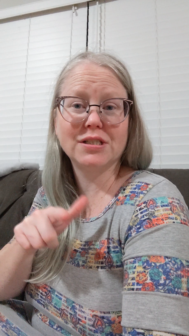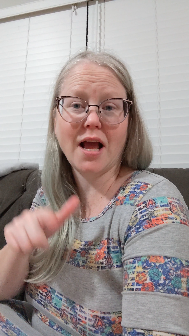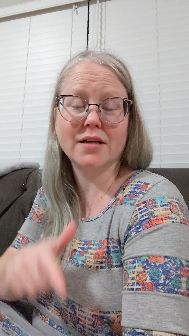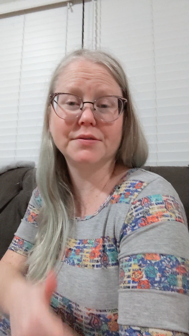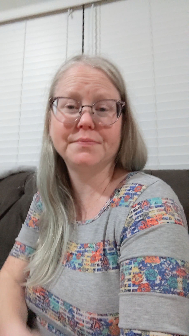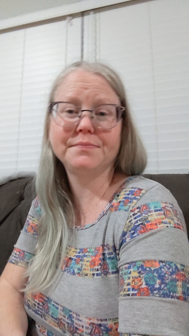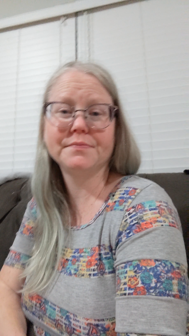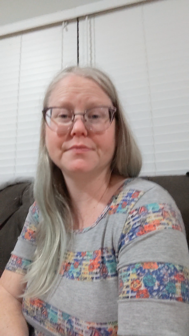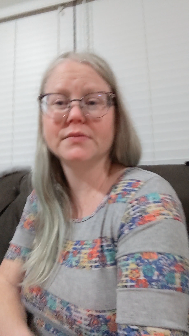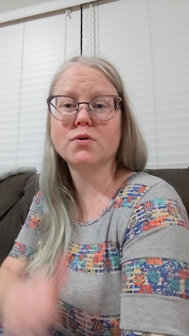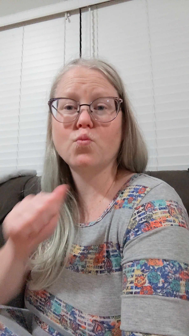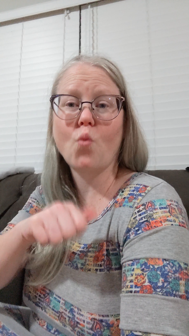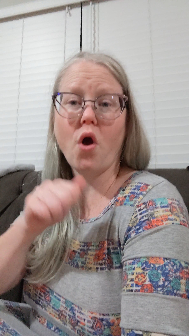rock